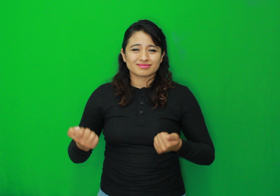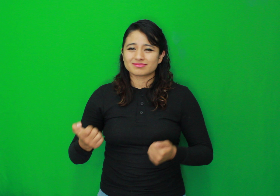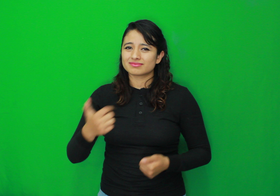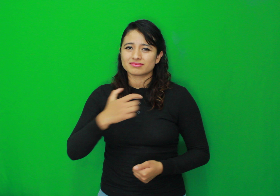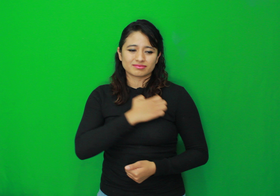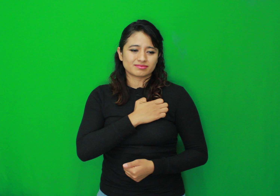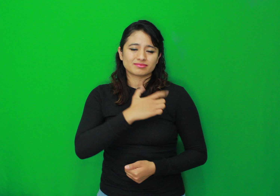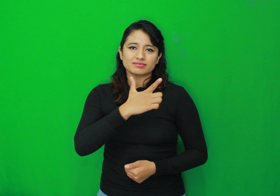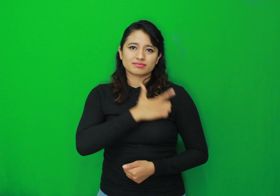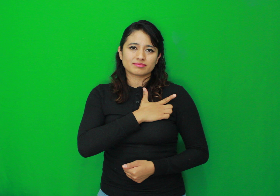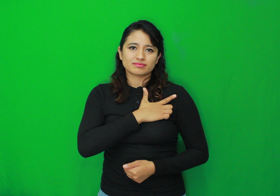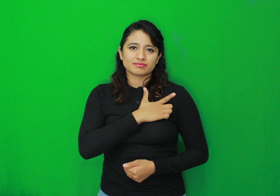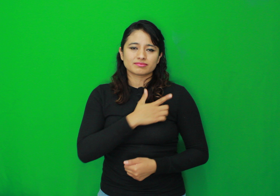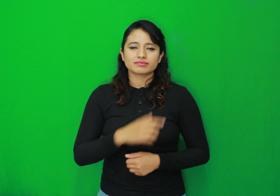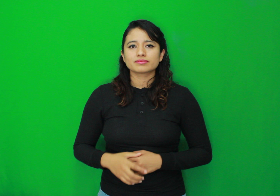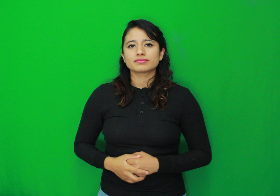español